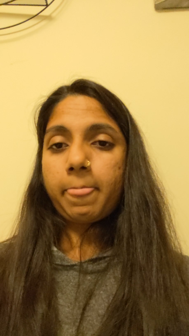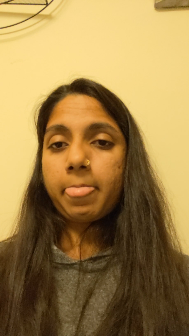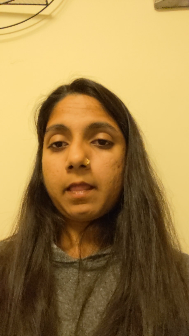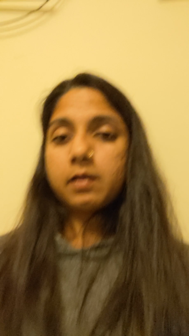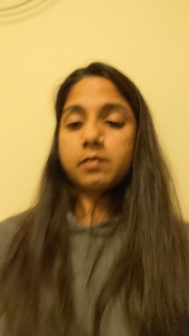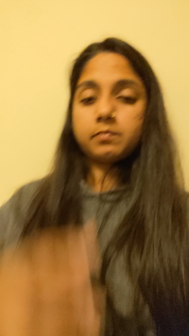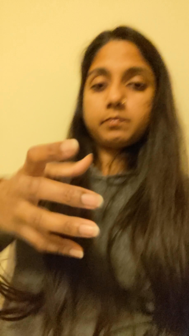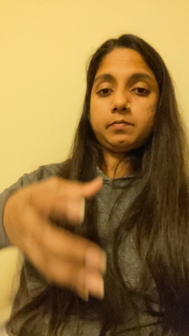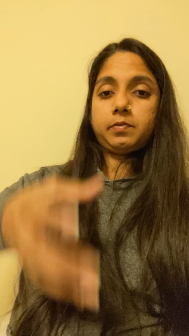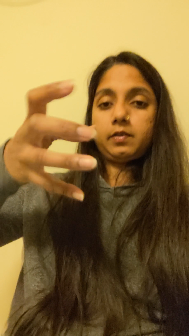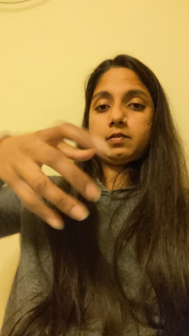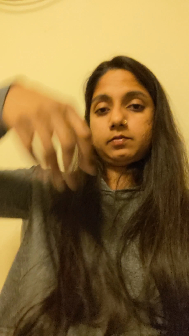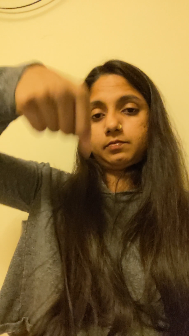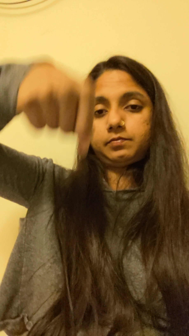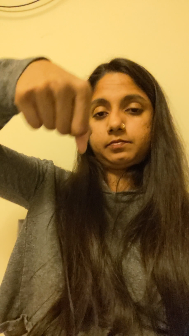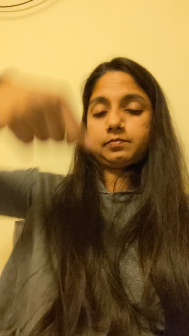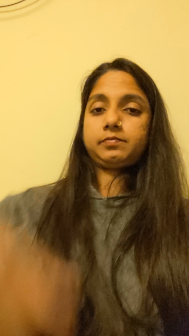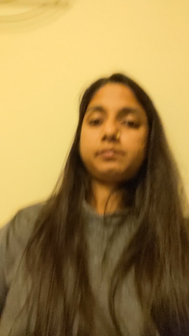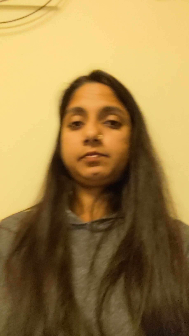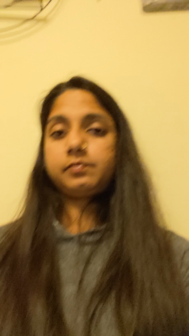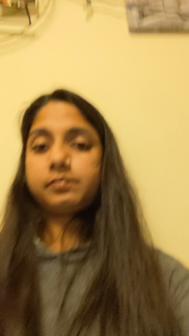bucket